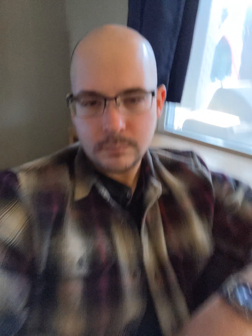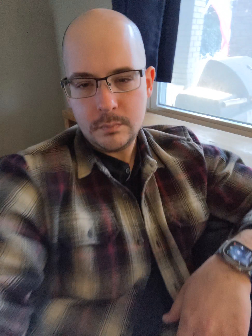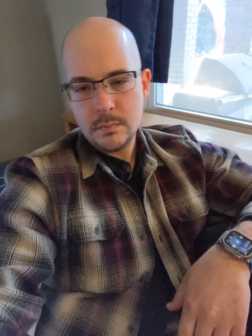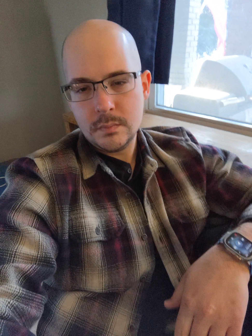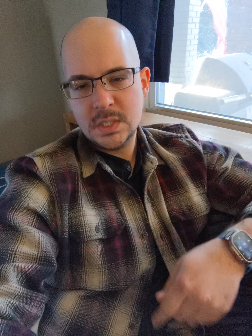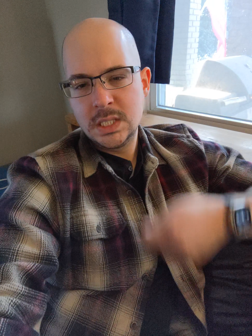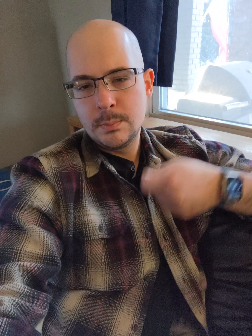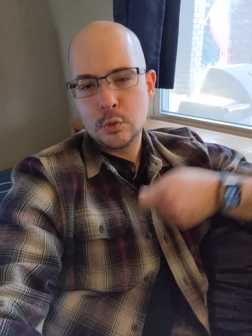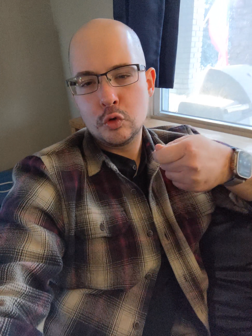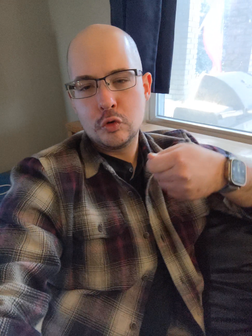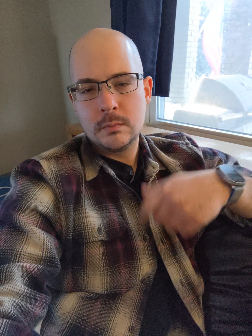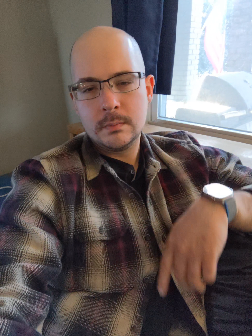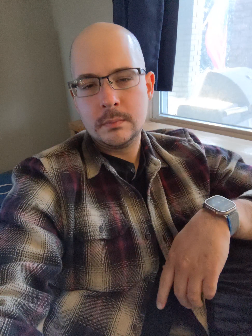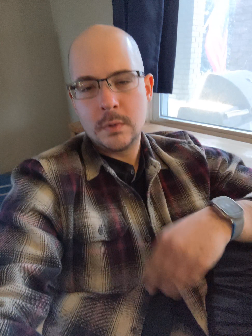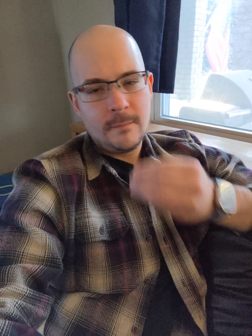zipper